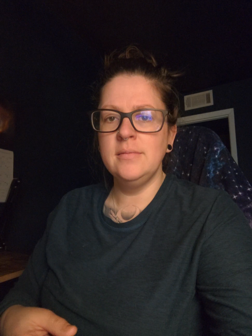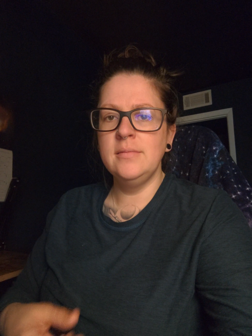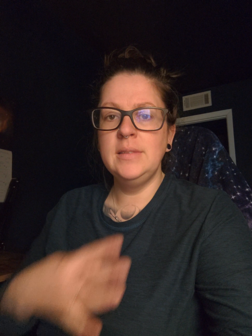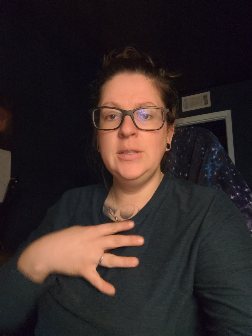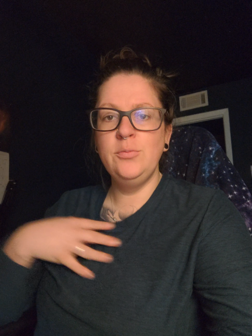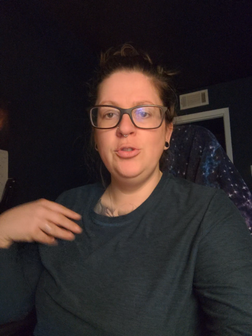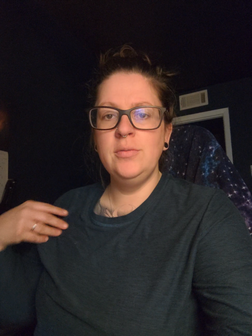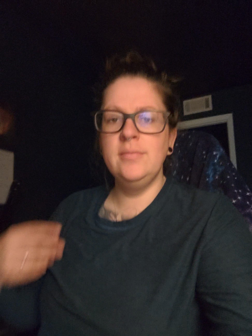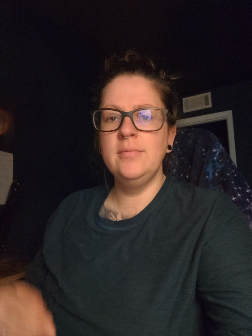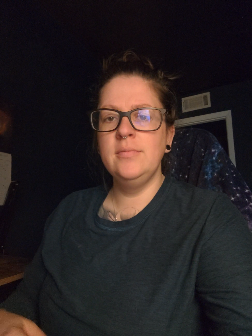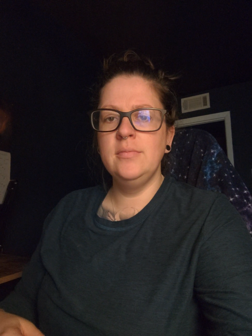zebra